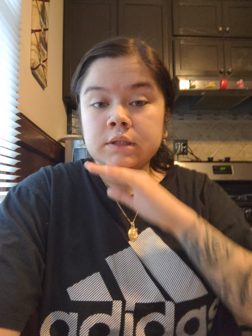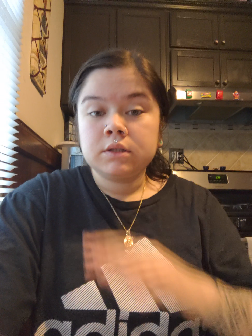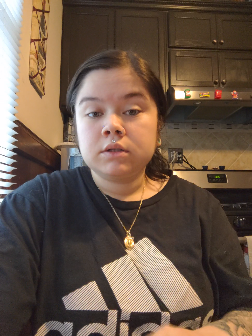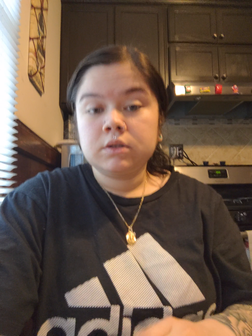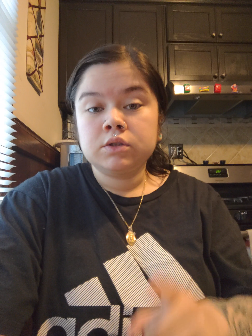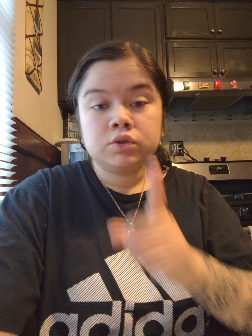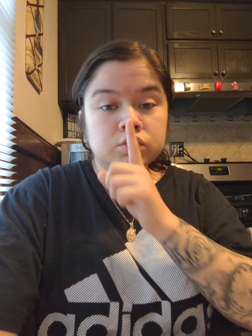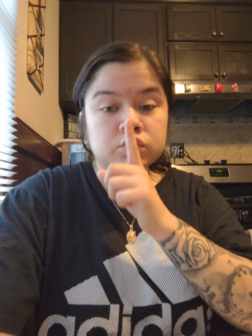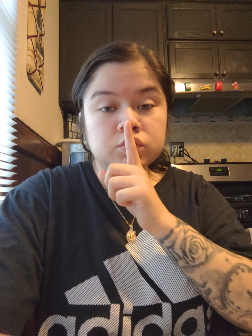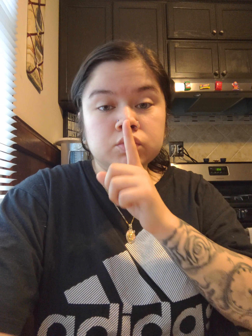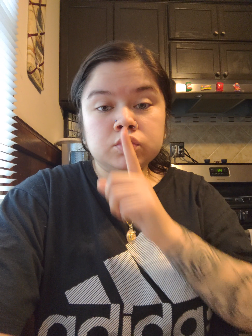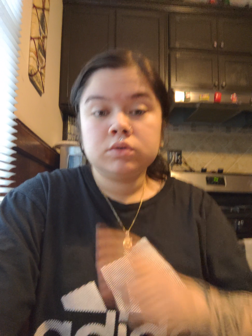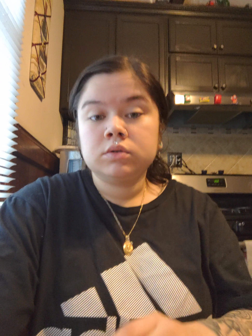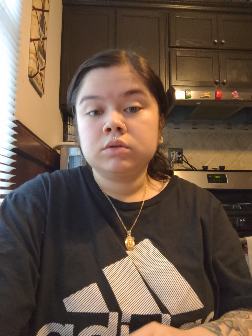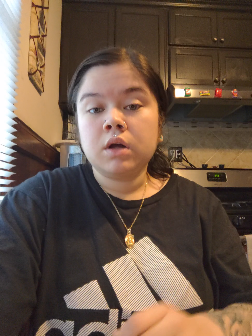shhh